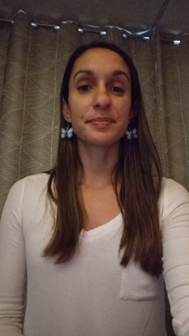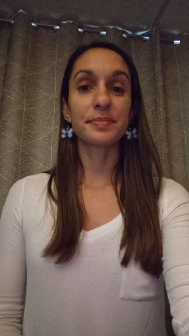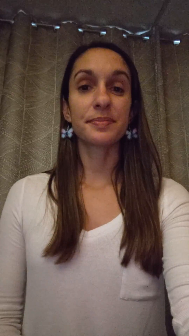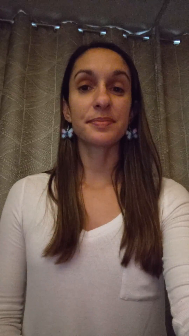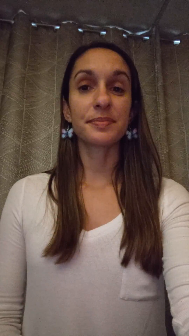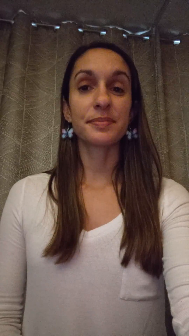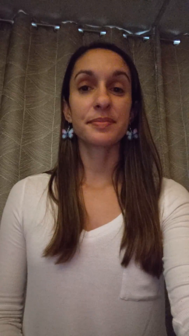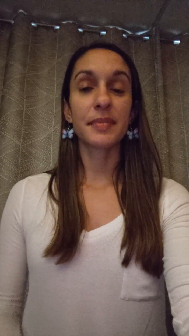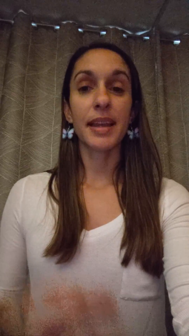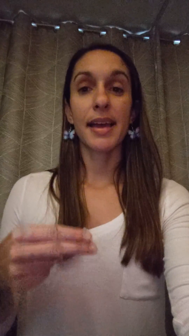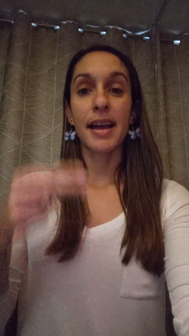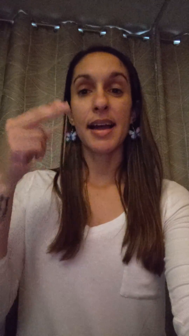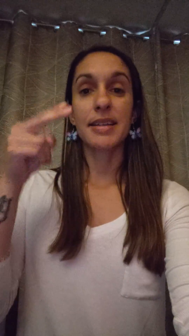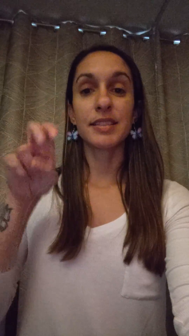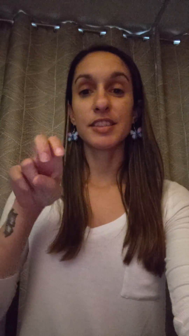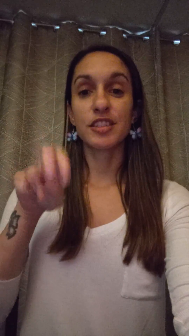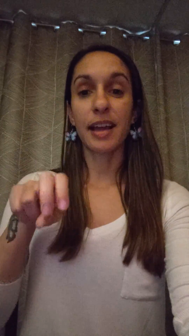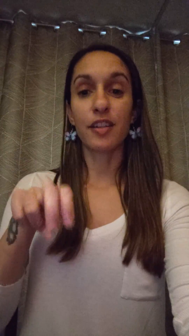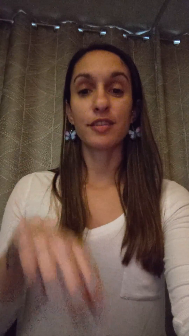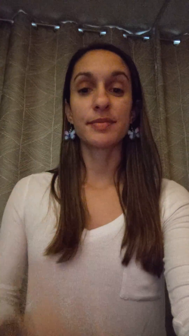high chair